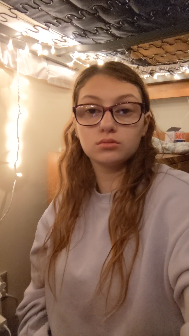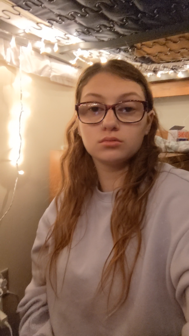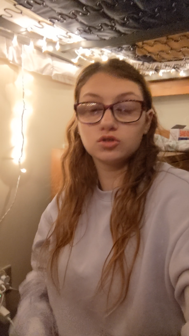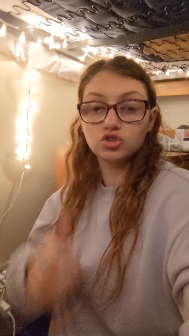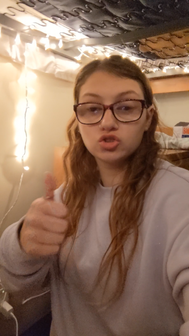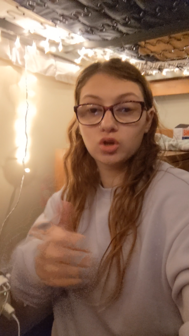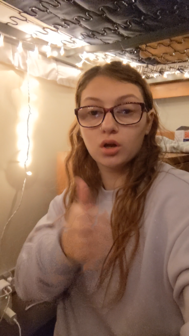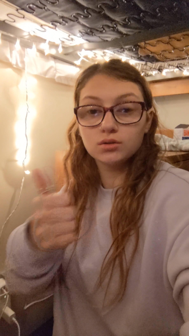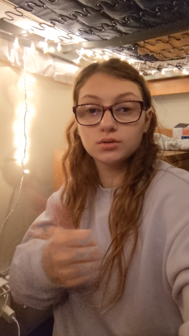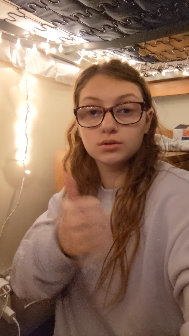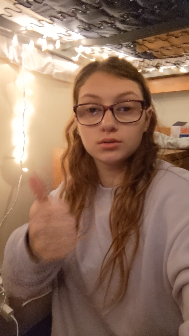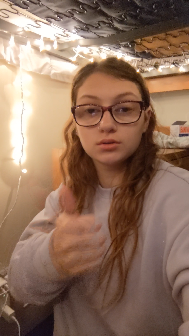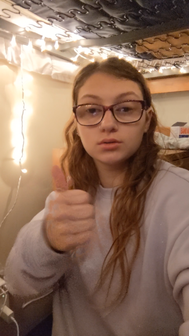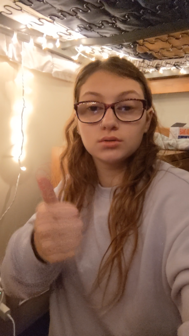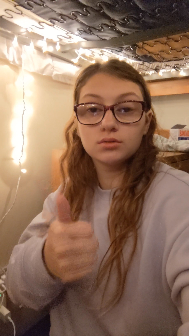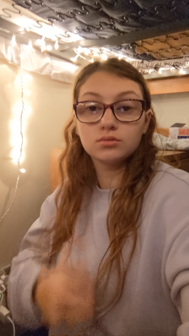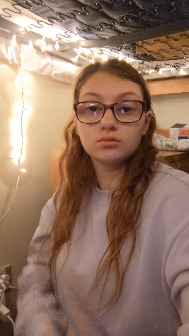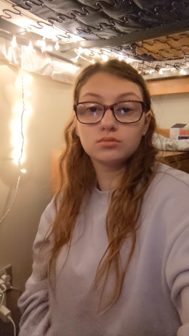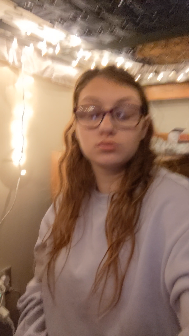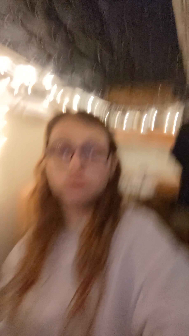chase